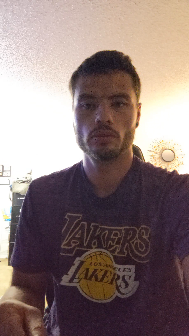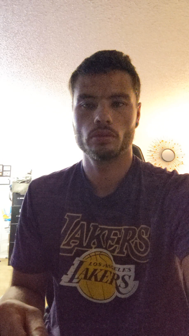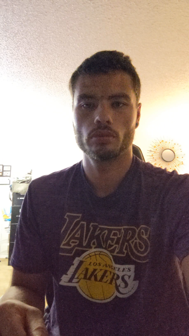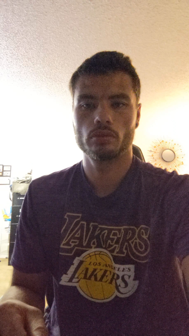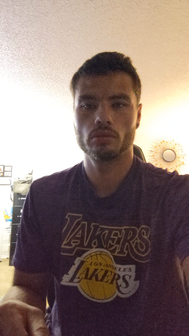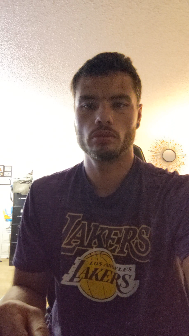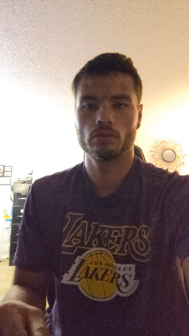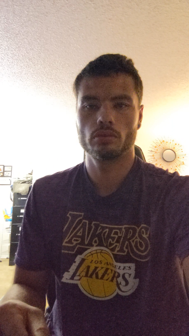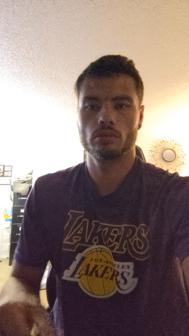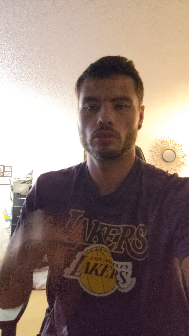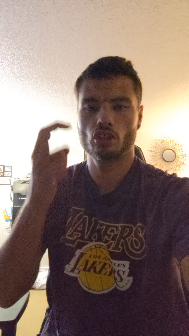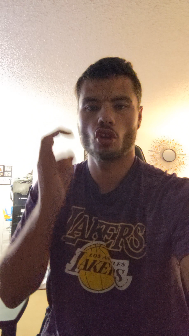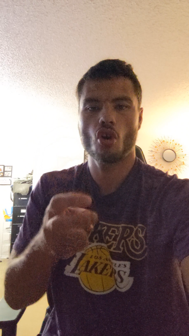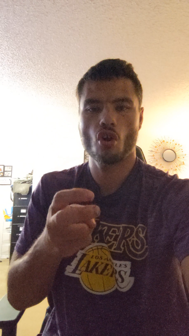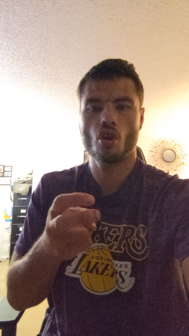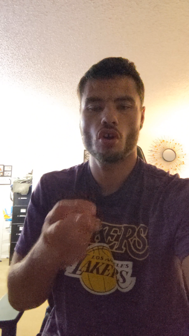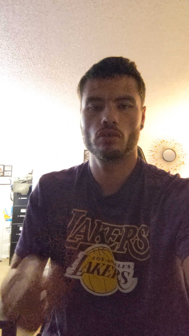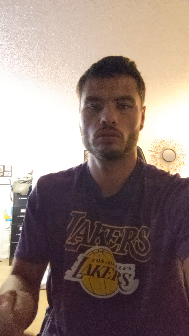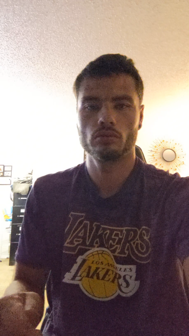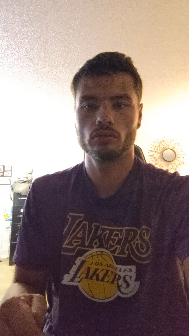hard